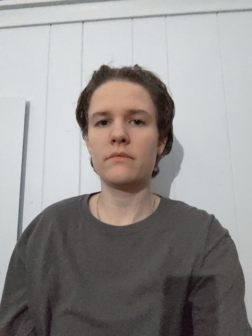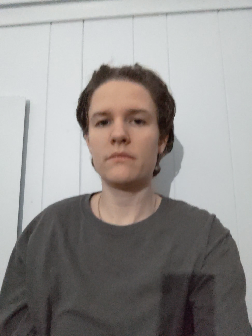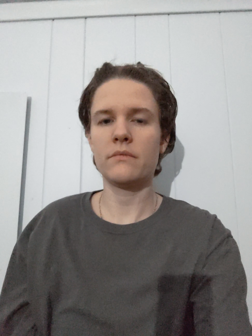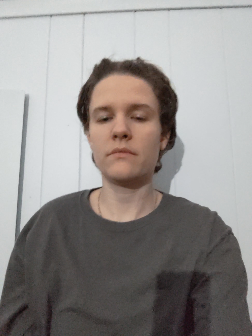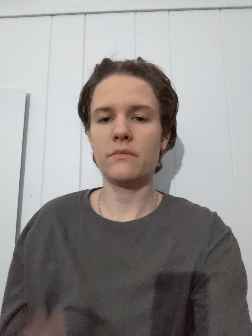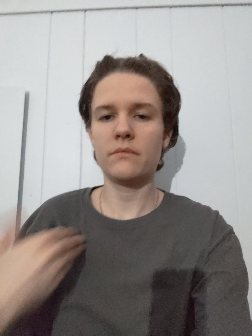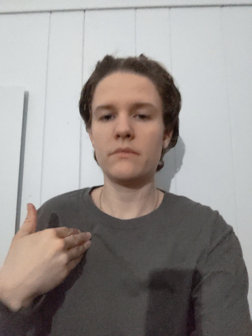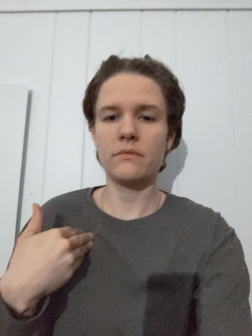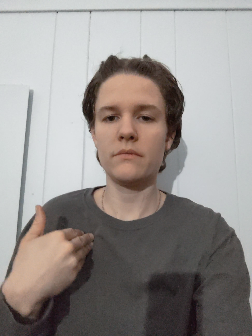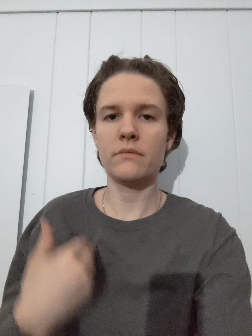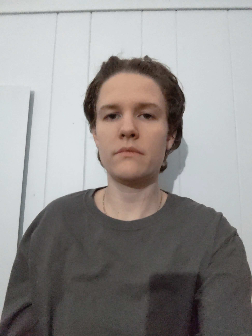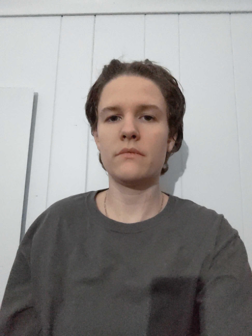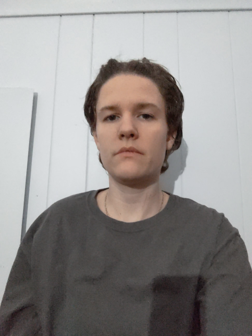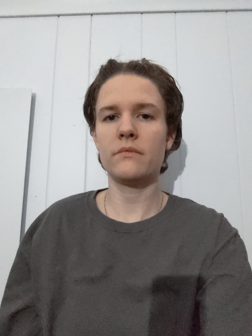have